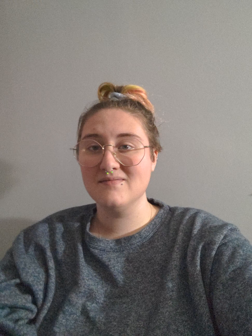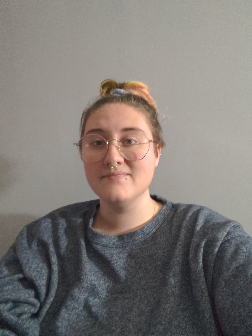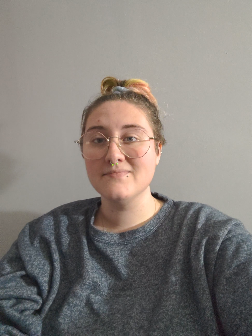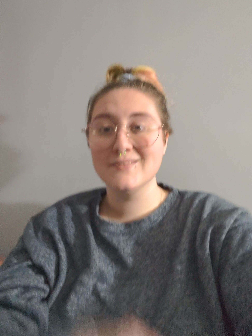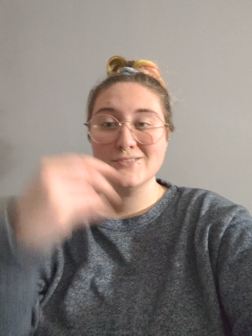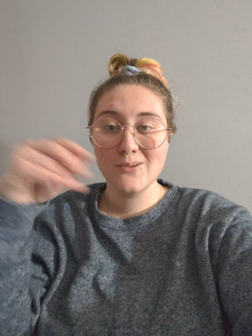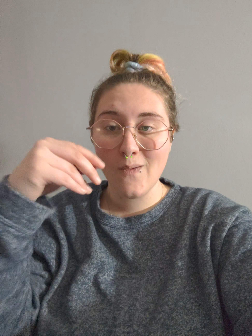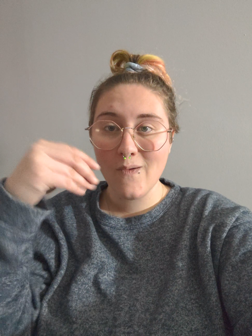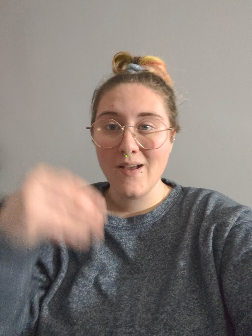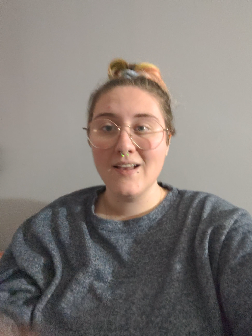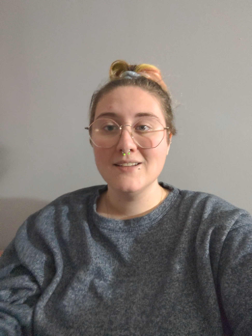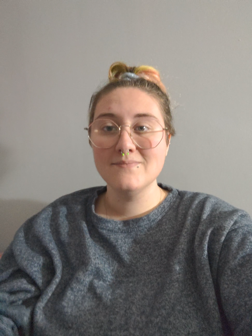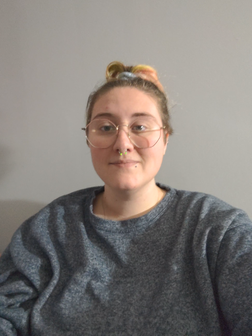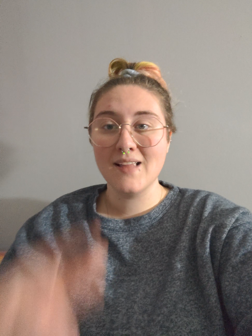store